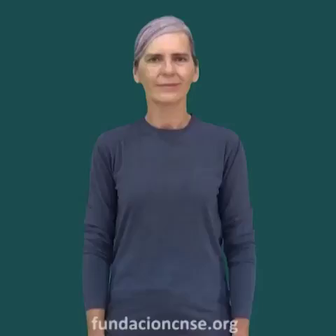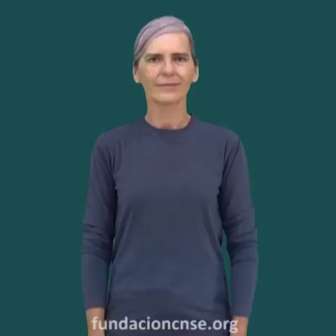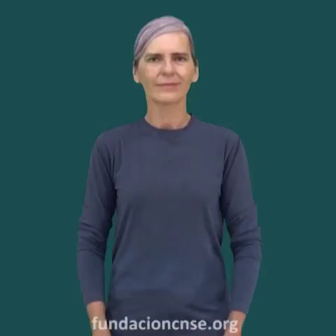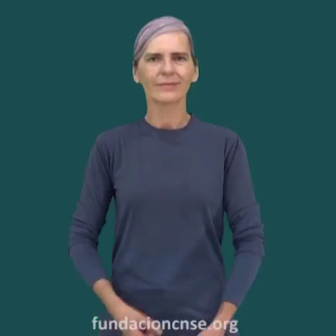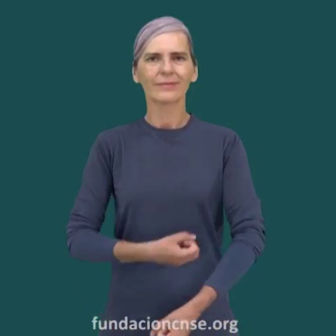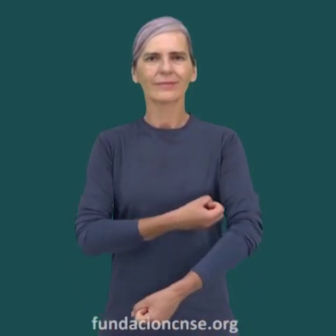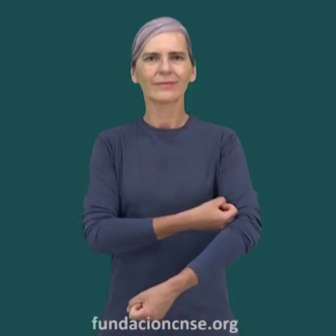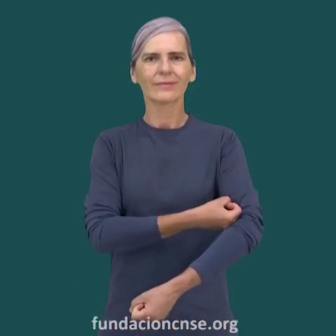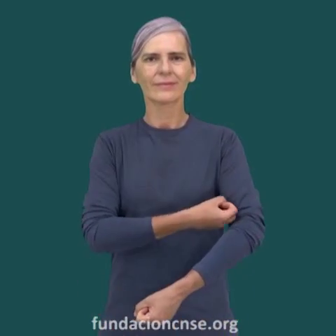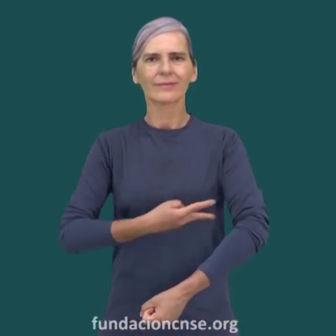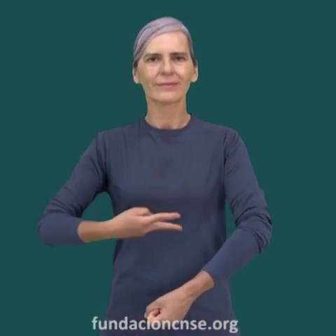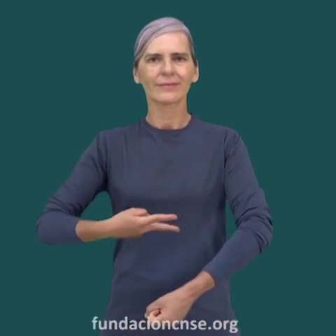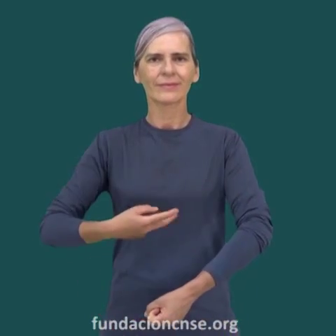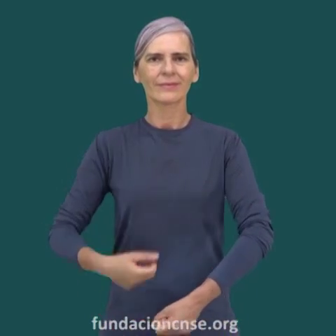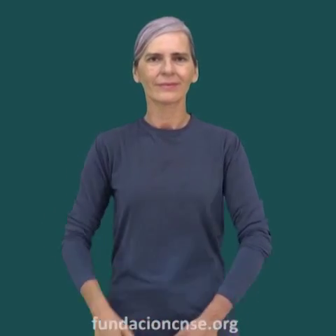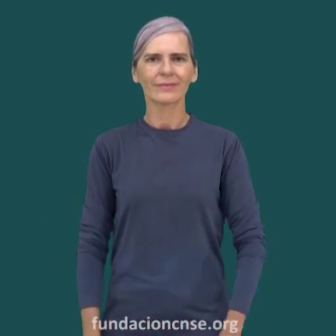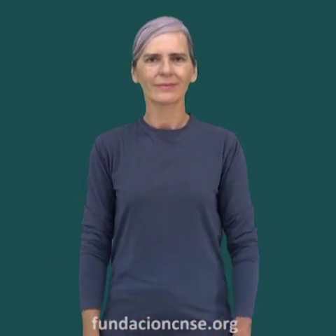analisis de sangre